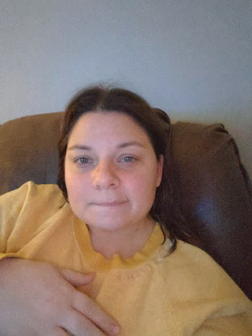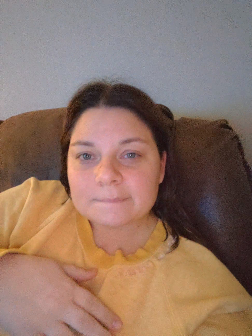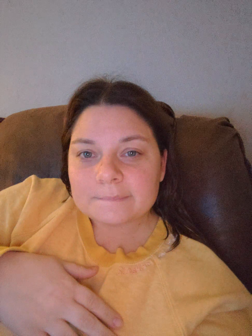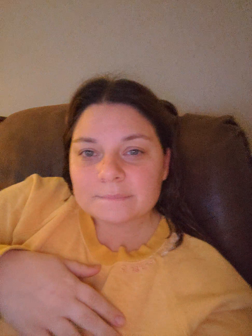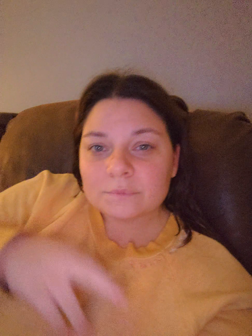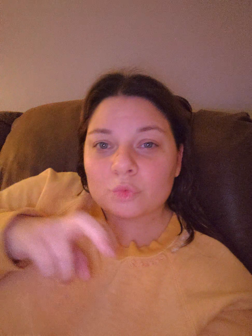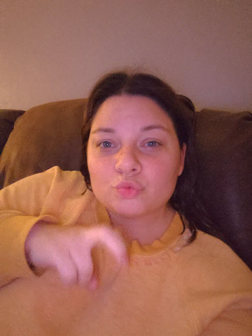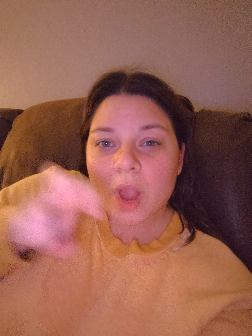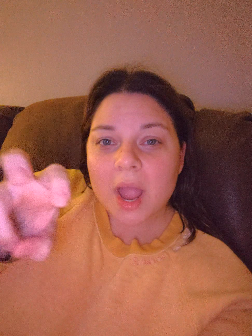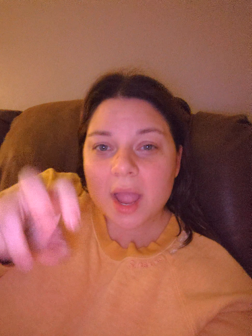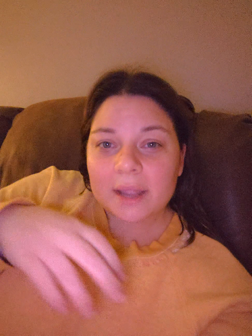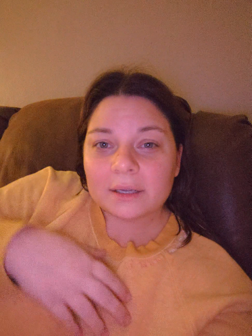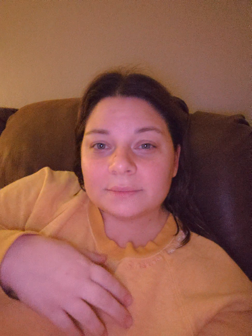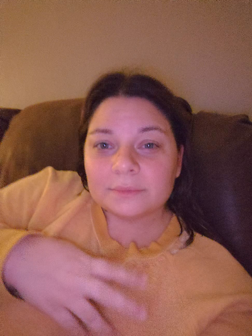ride